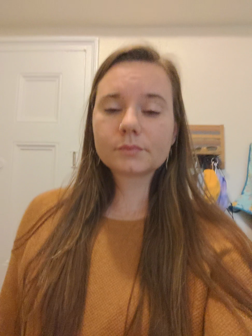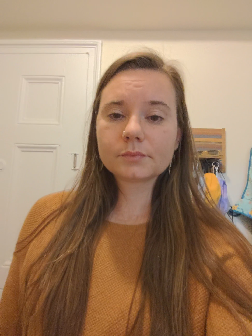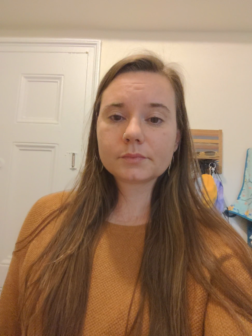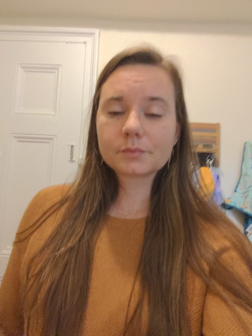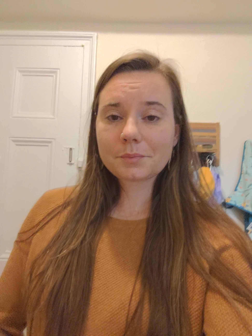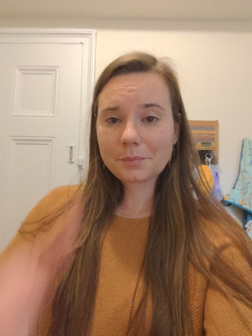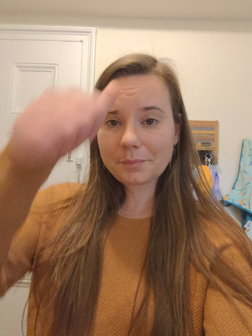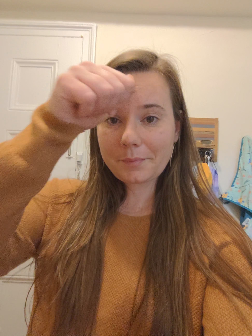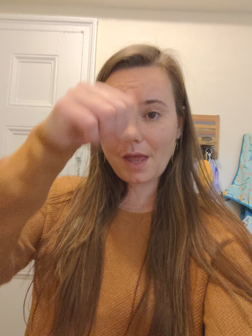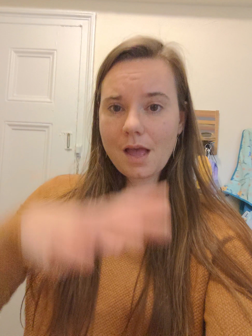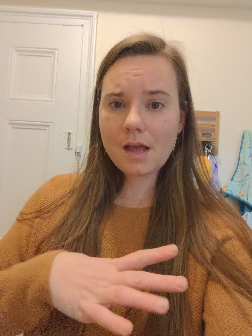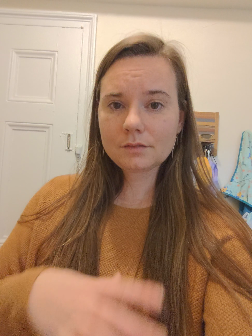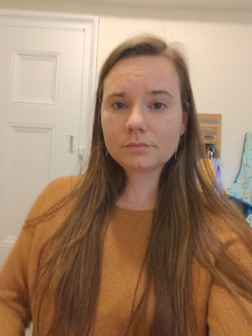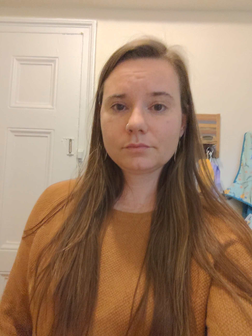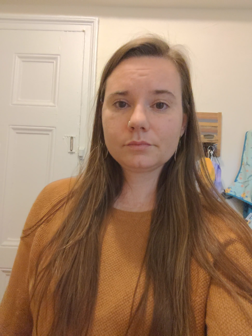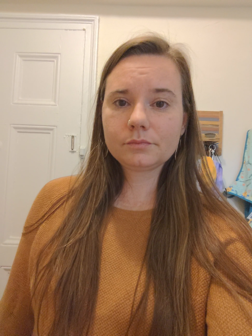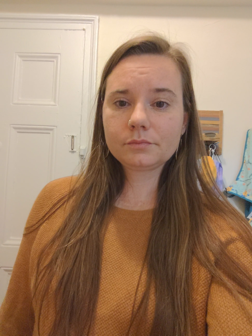man